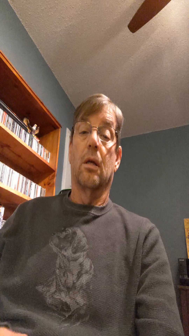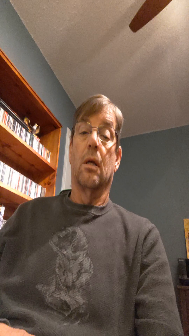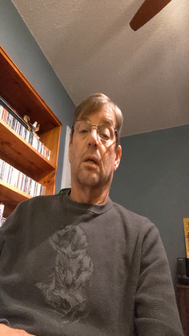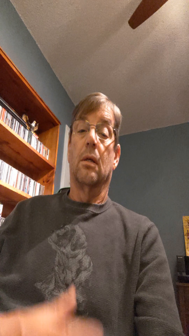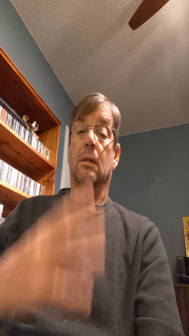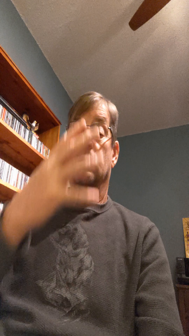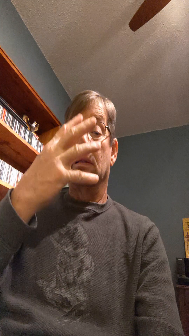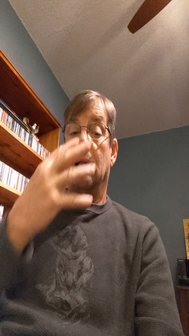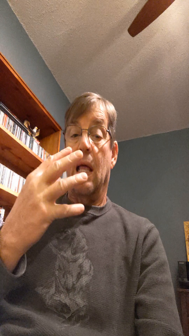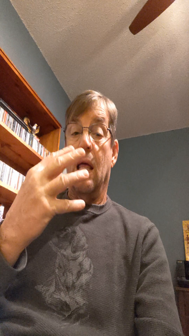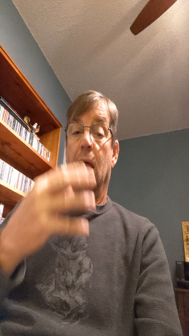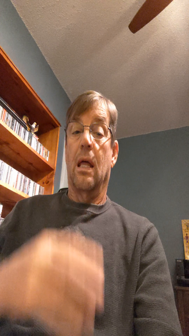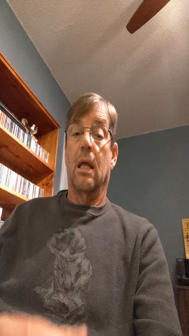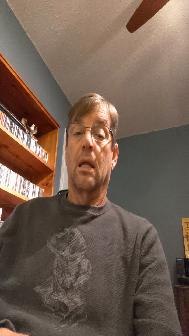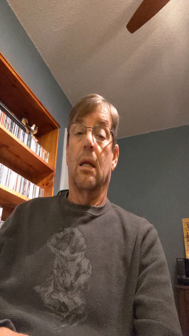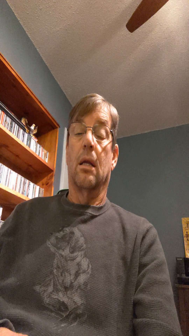sad